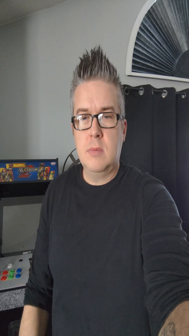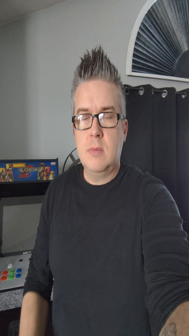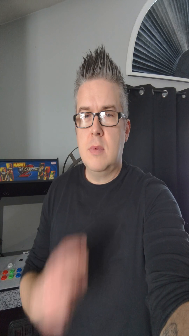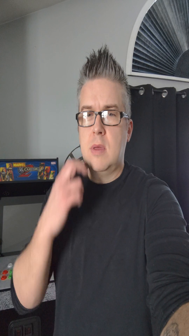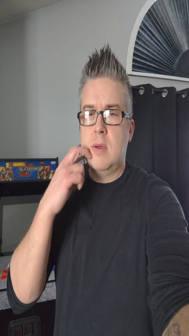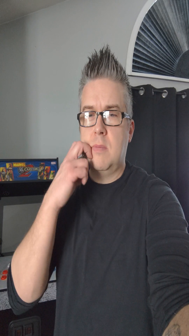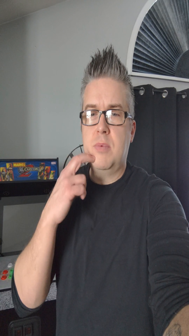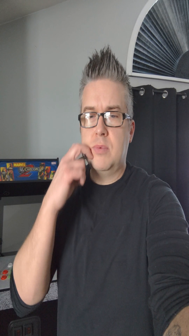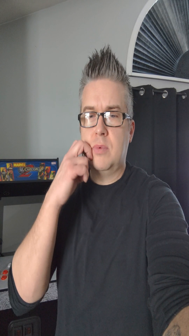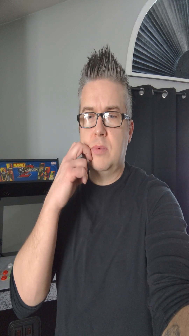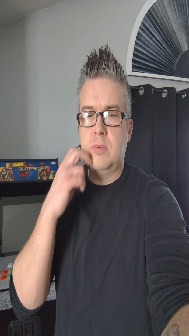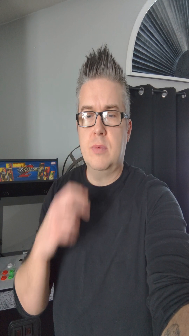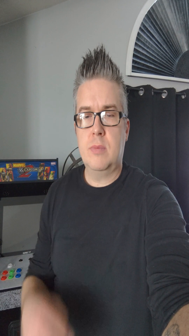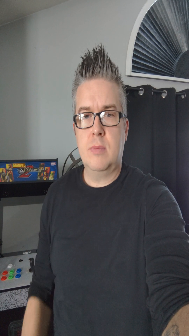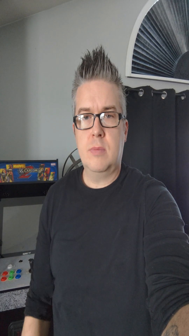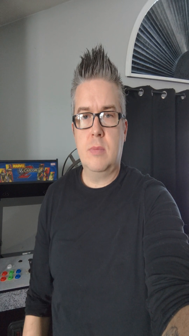gum